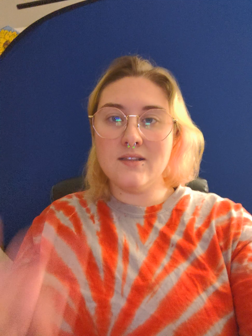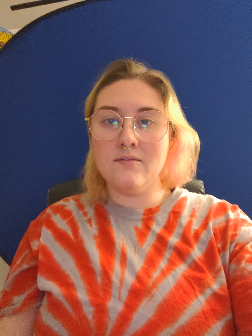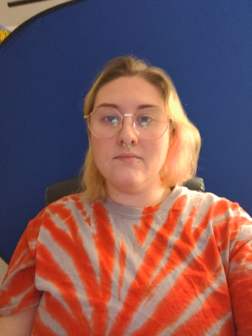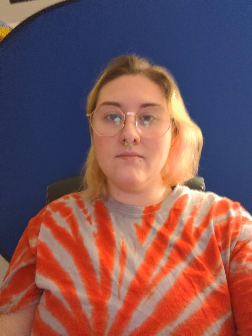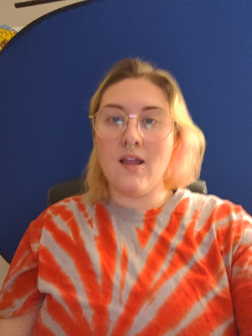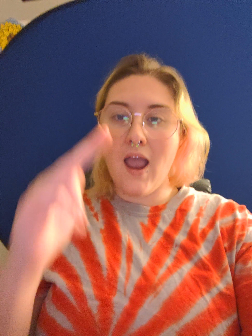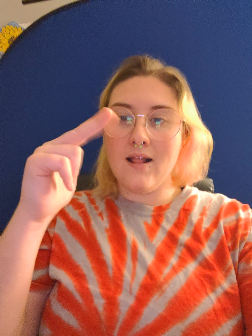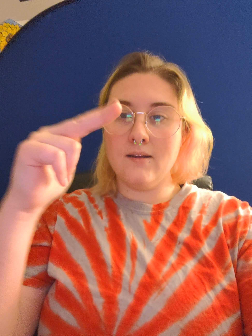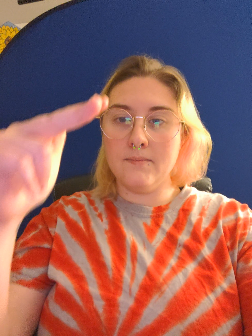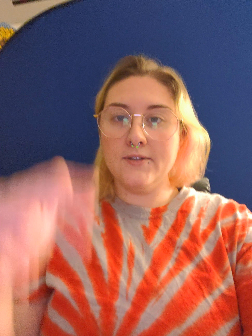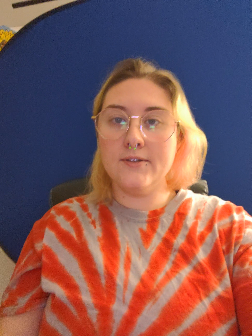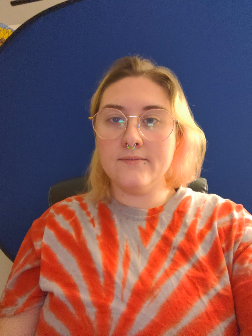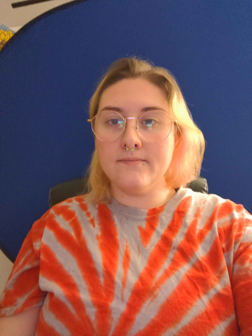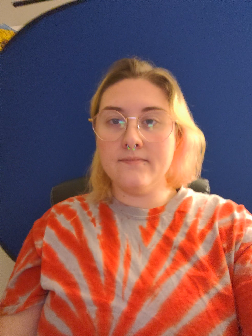helicopter